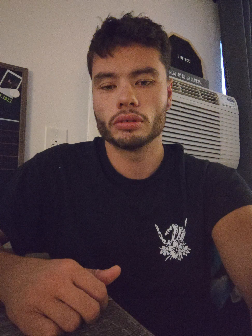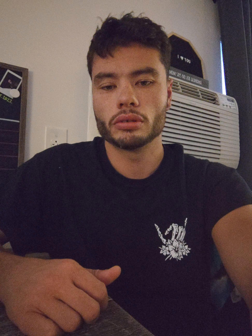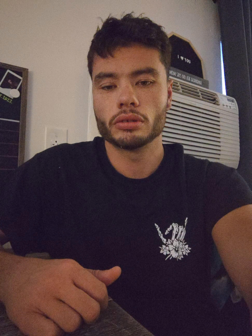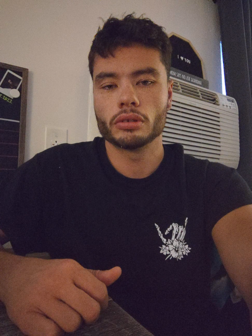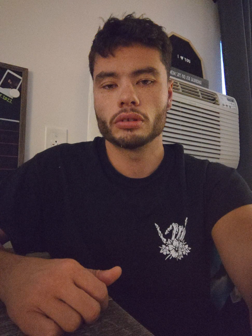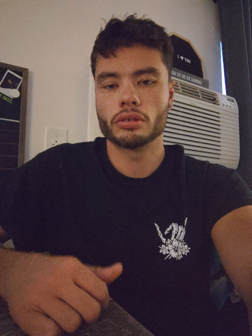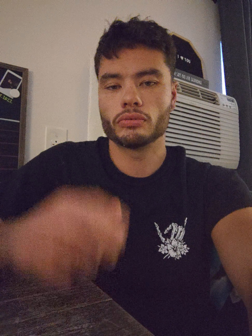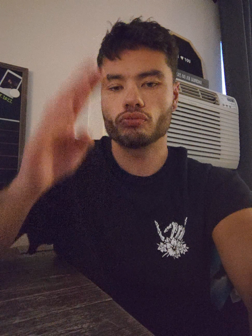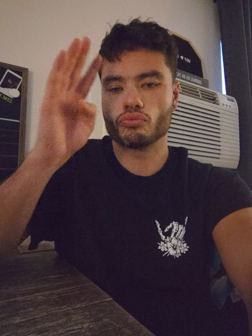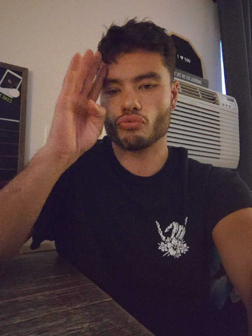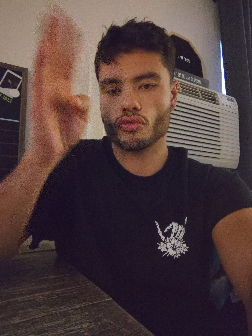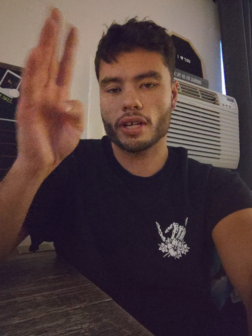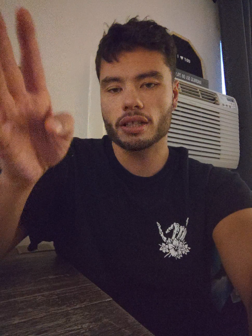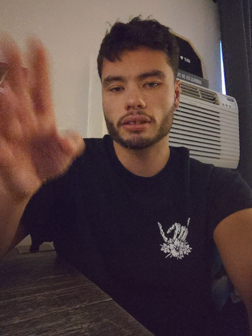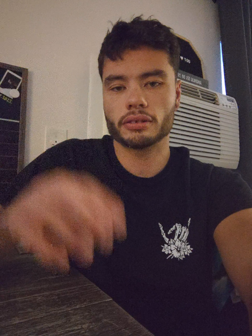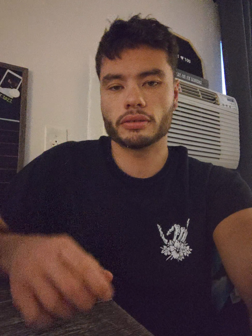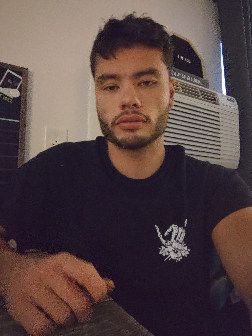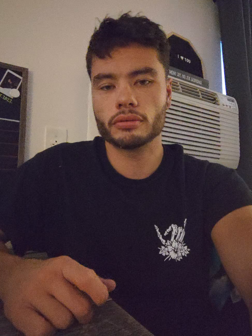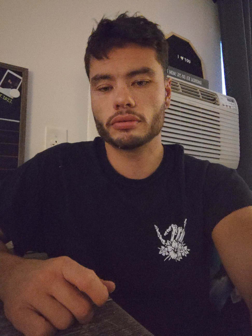pretend